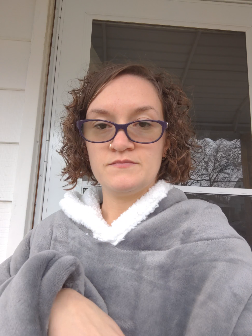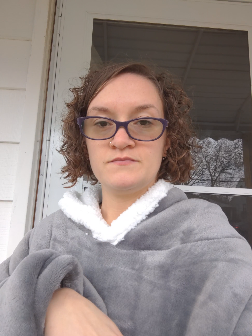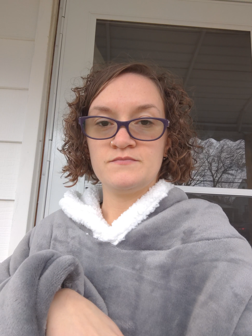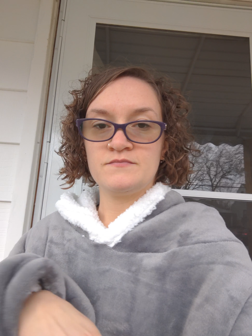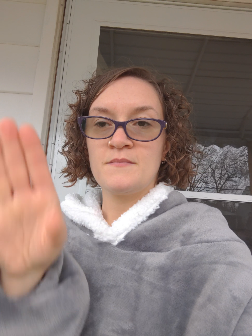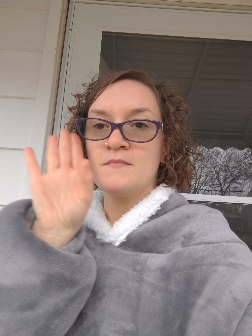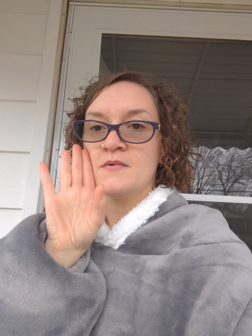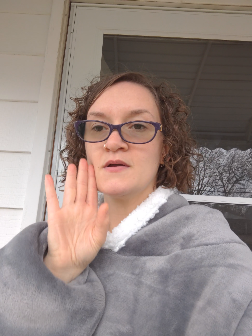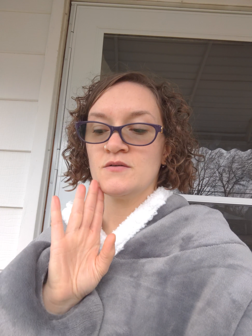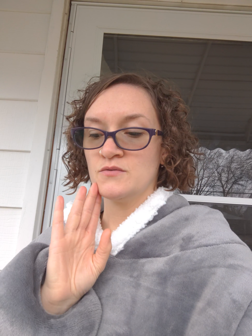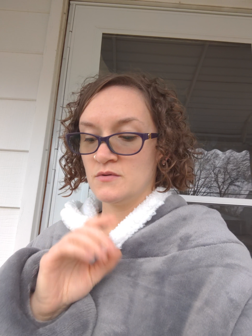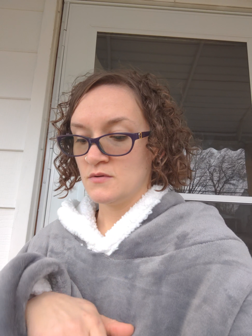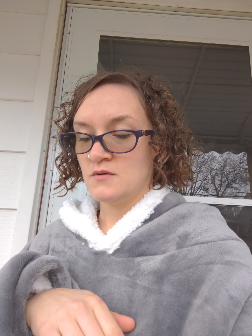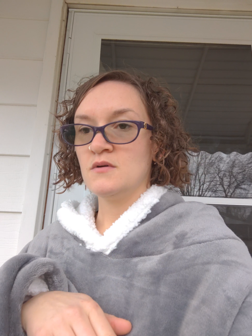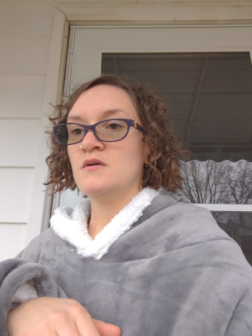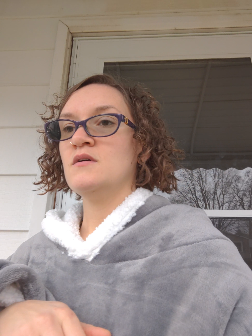brown